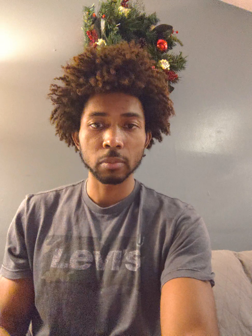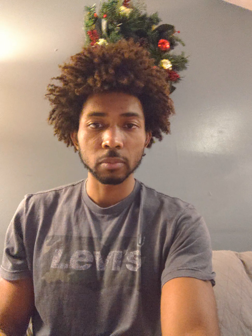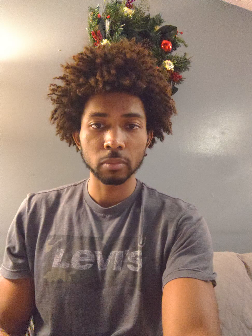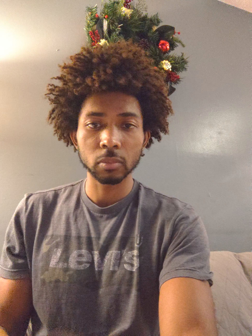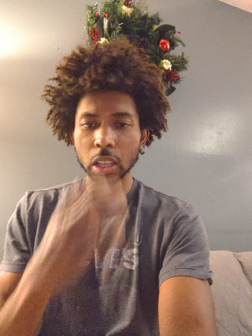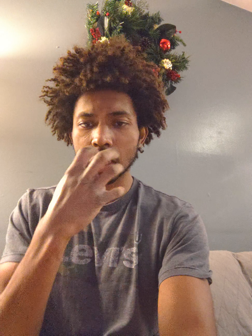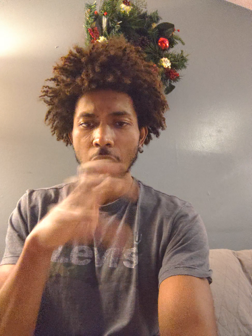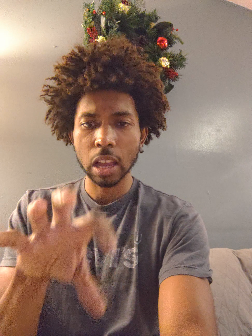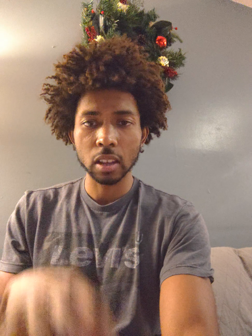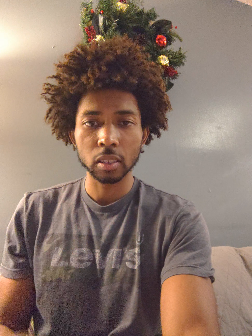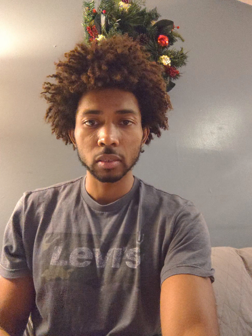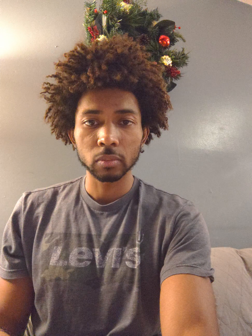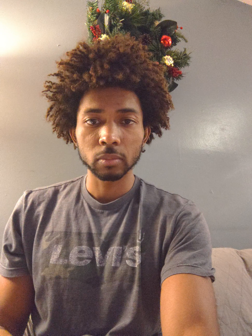hot